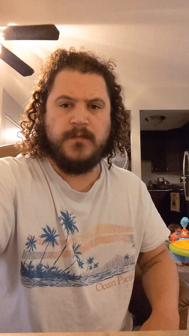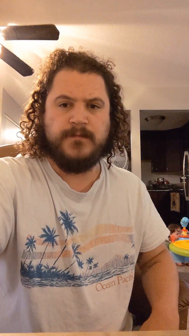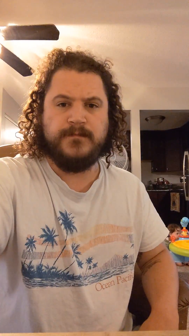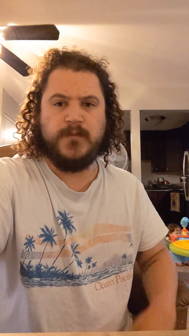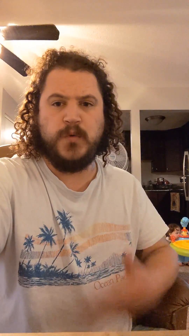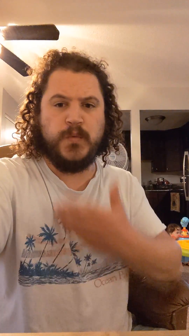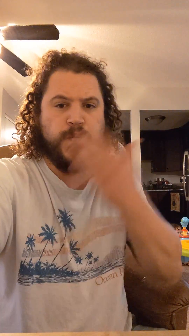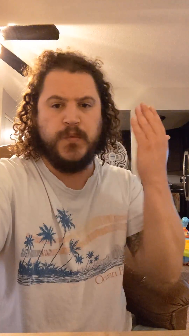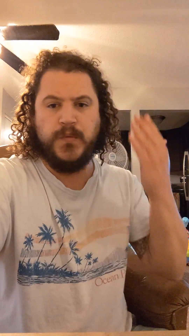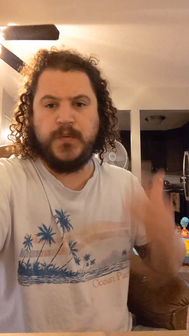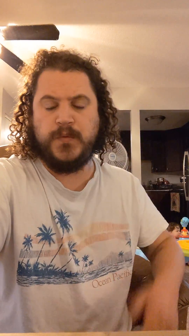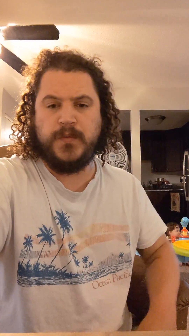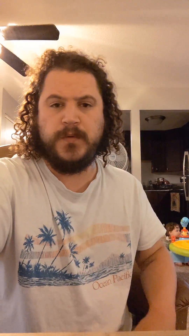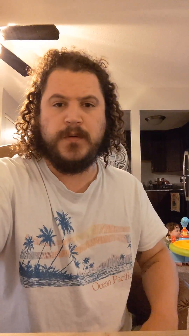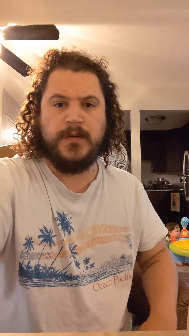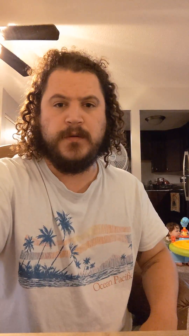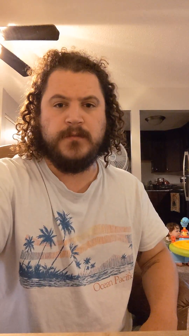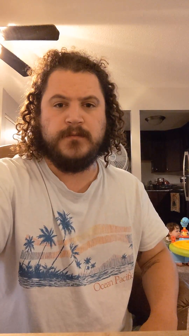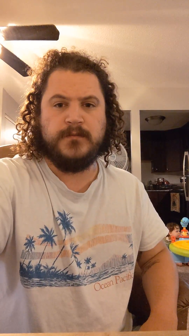all gone